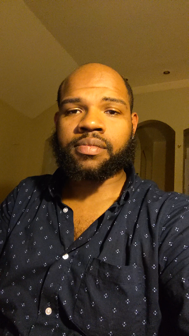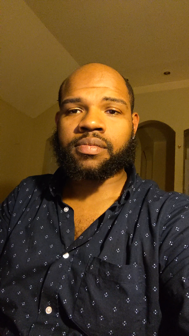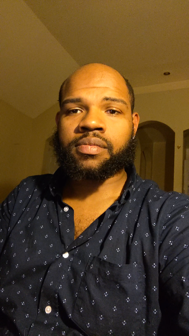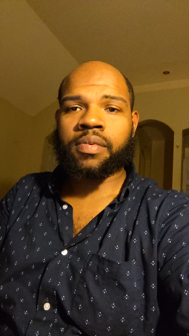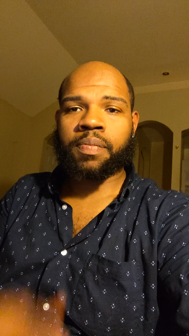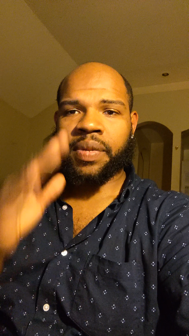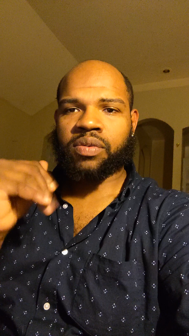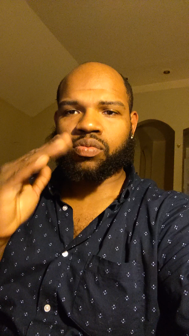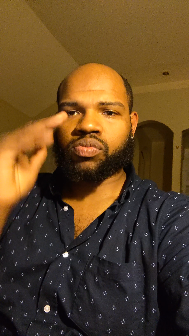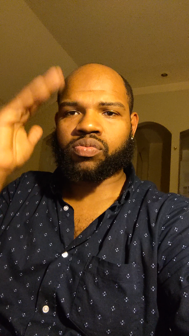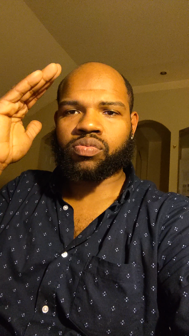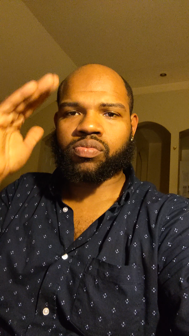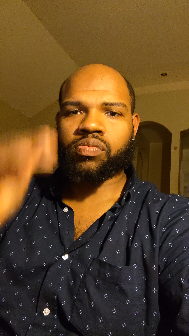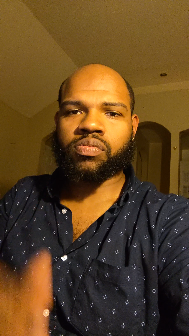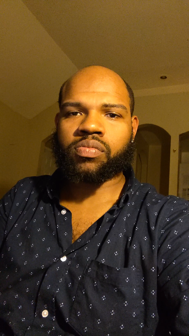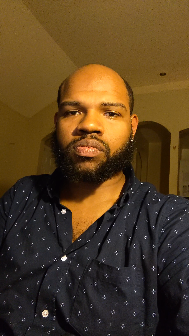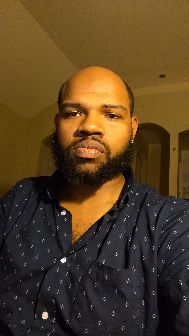build